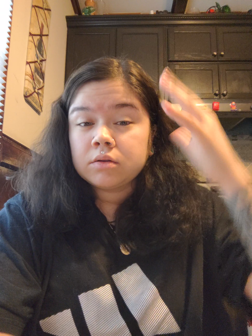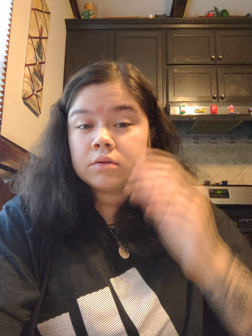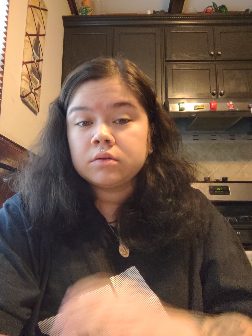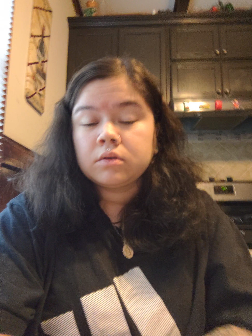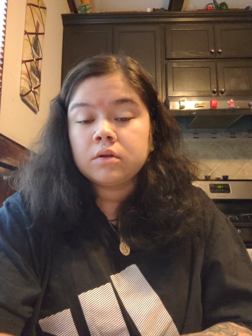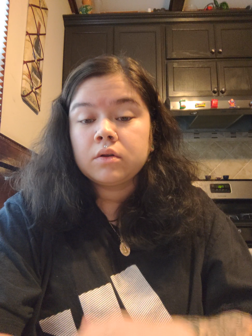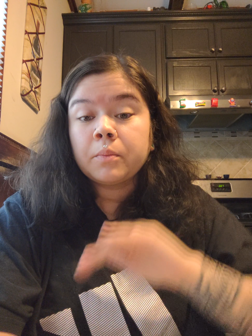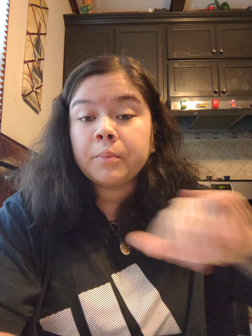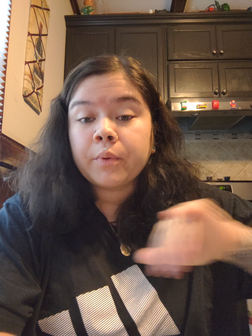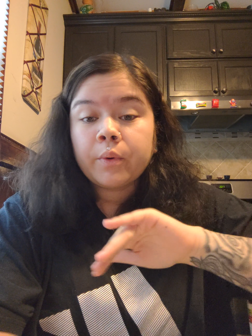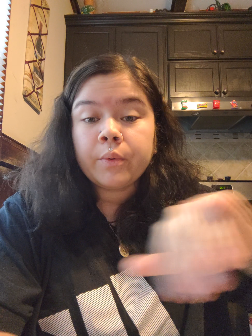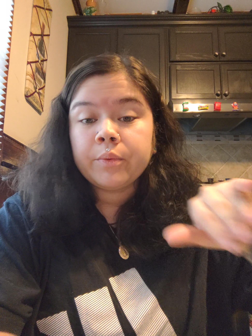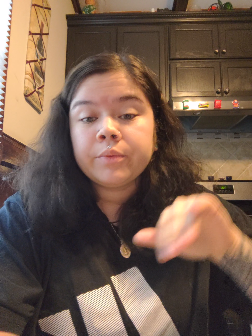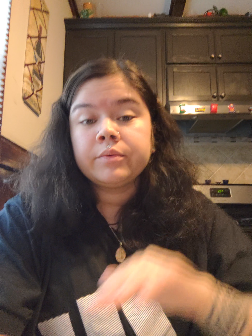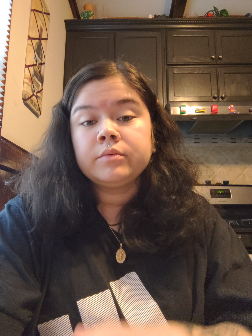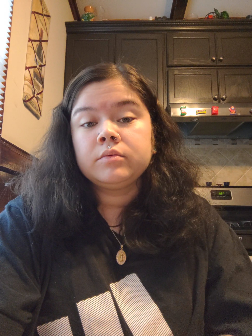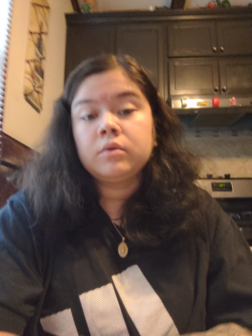pool